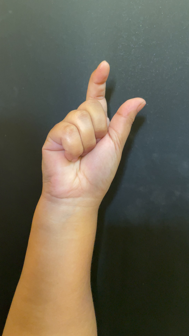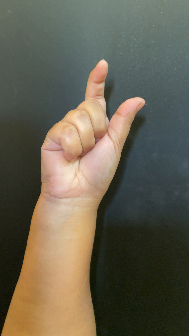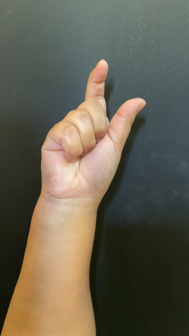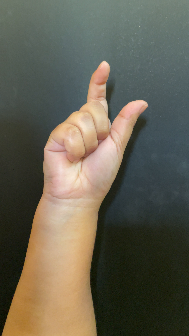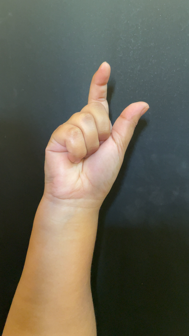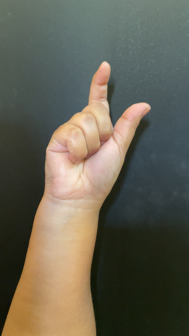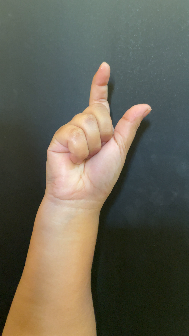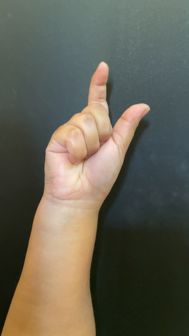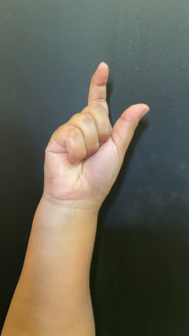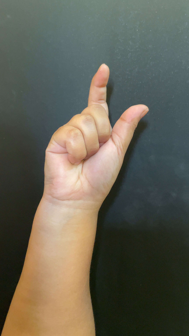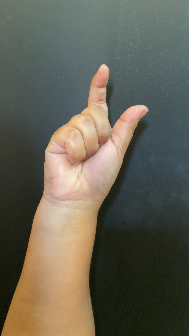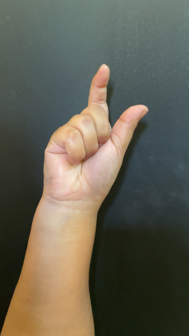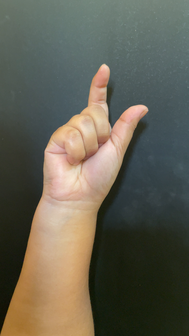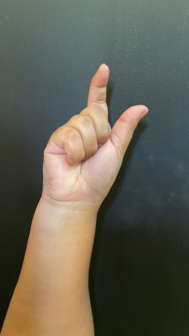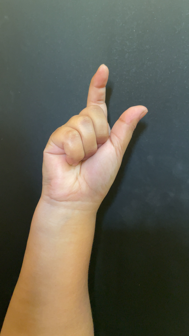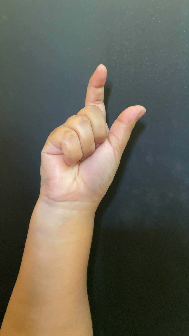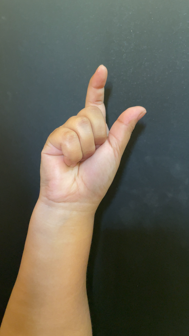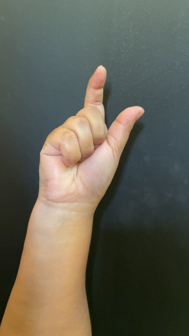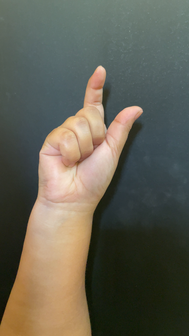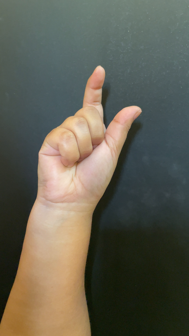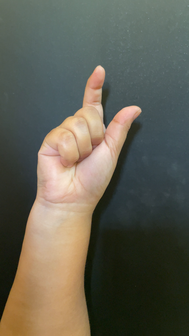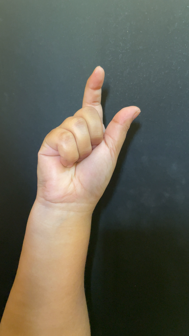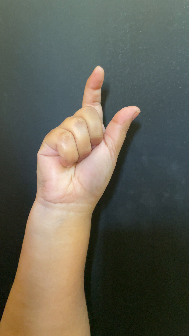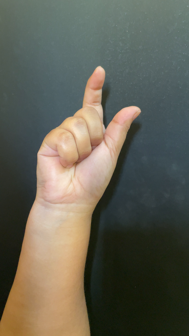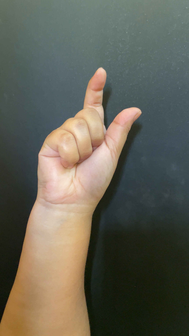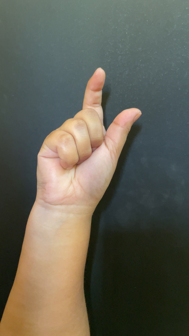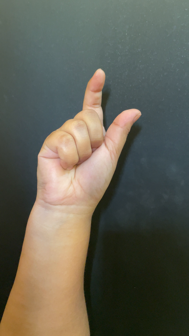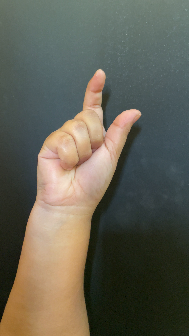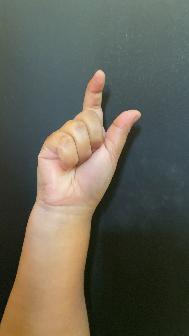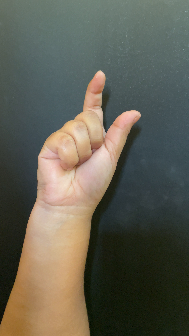ण